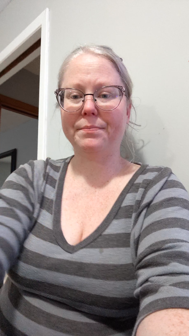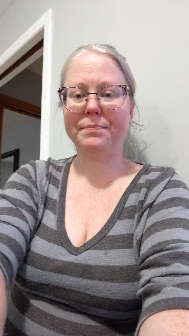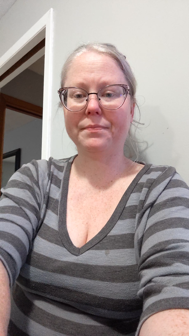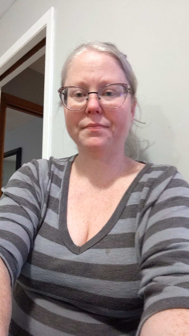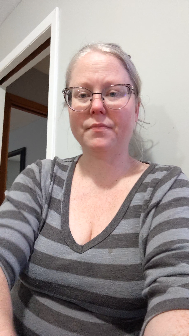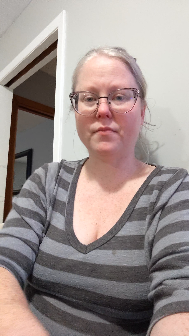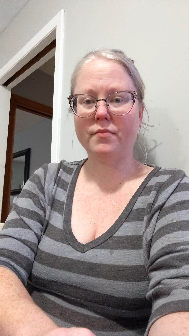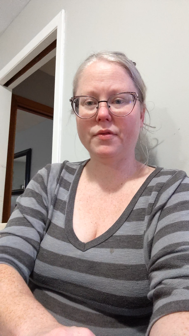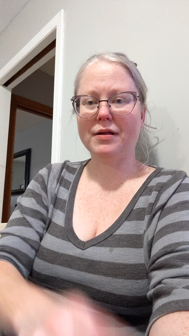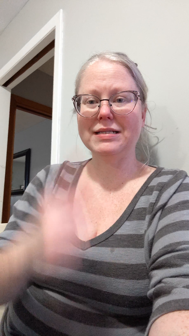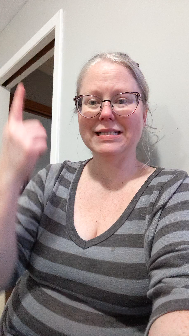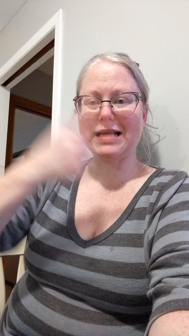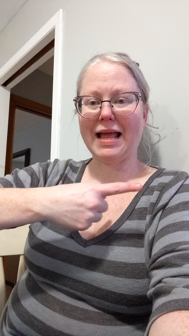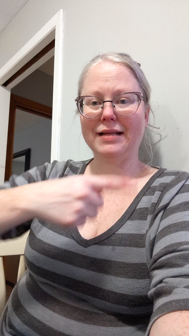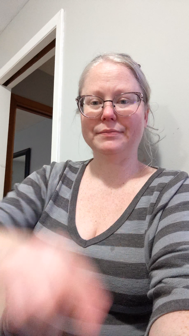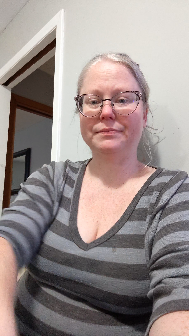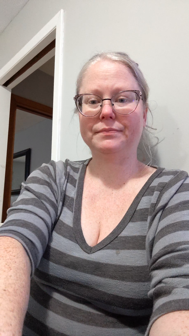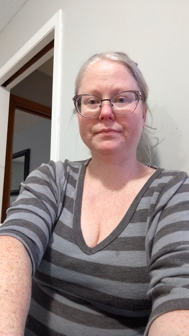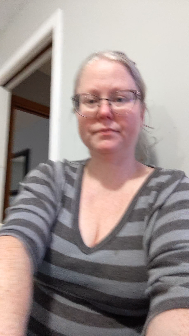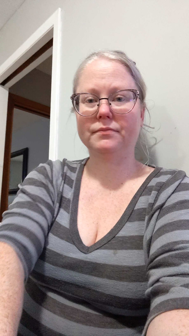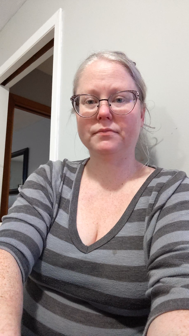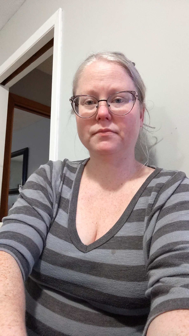day